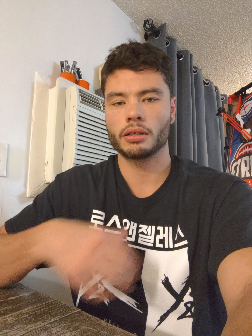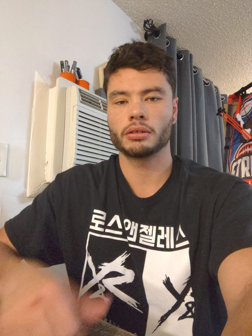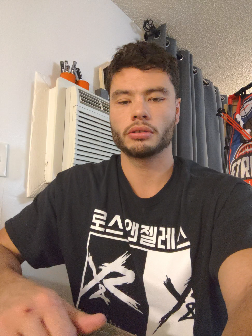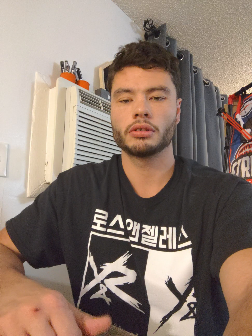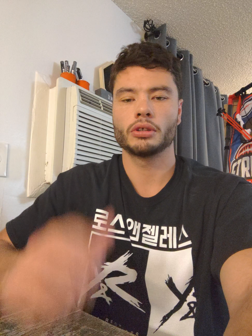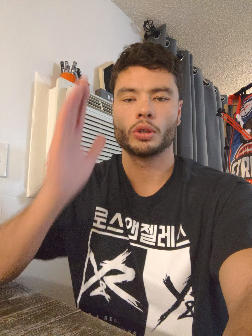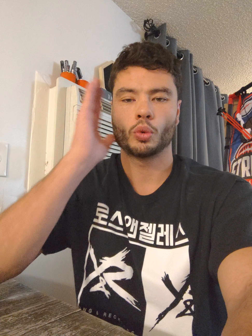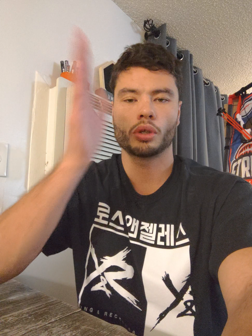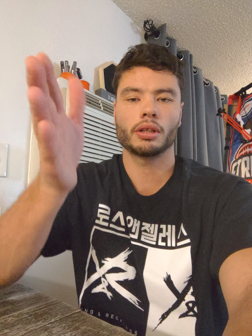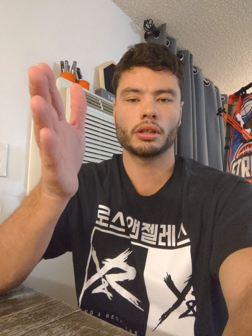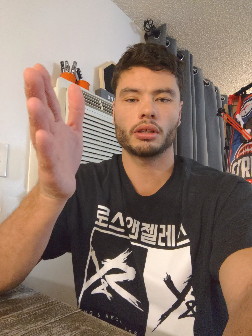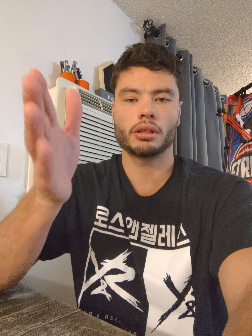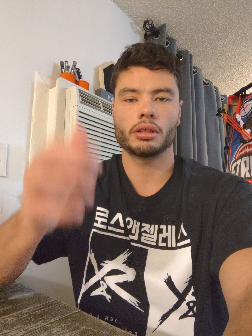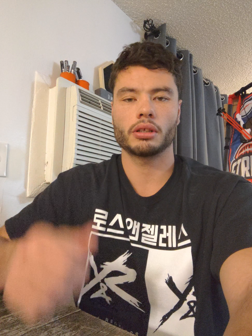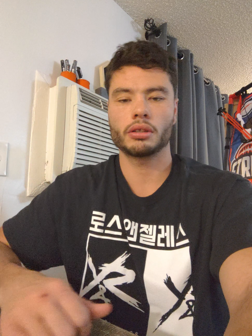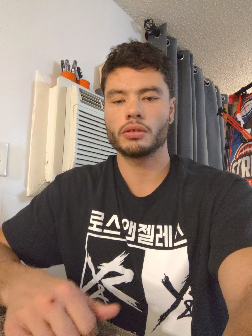will